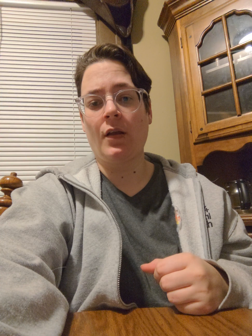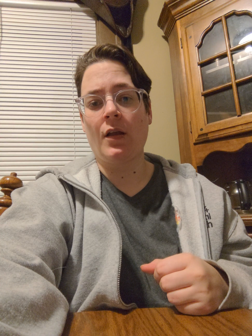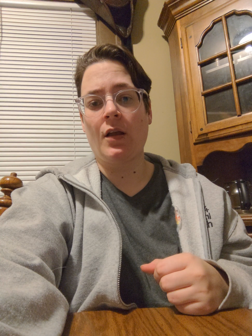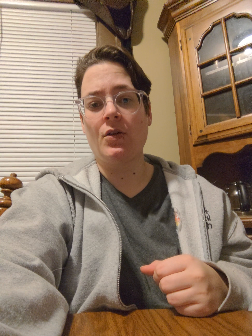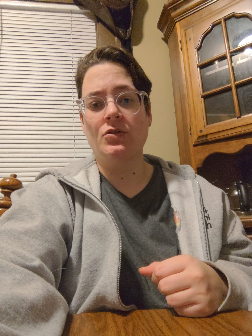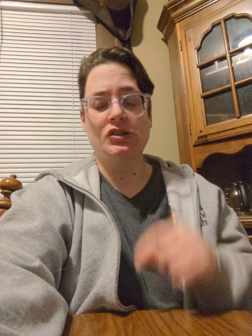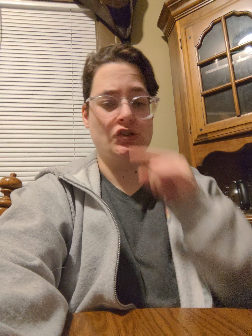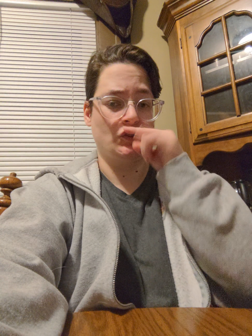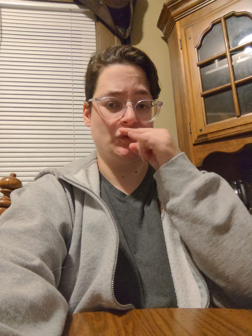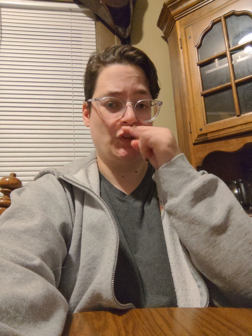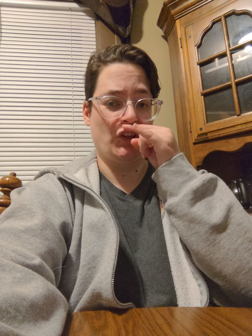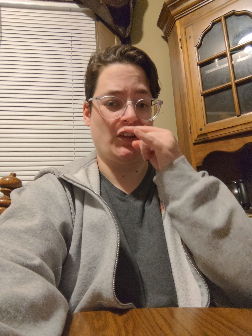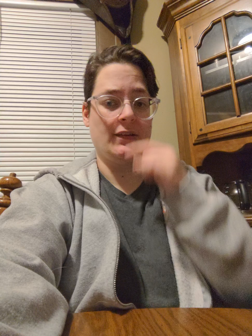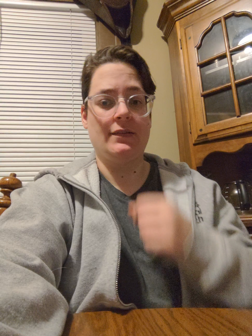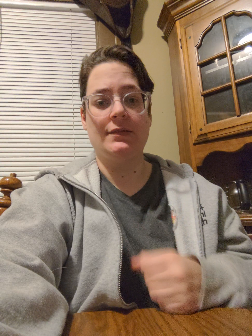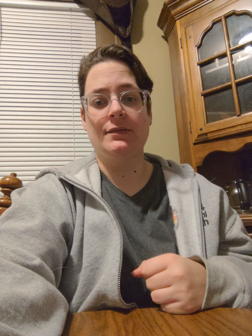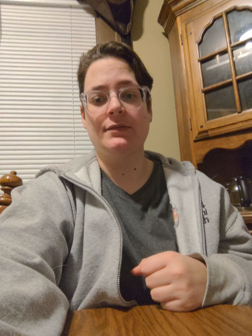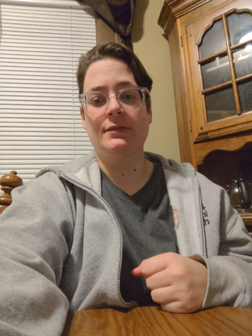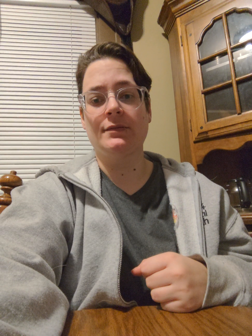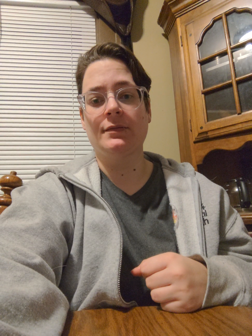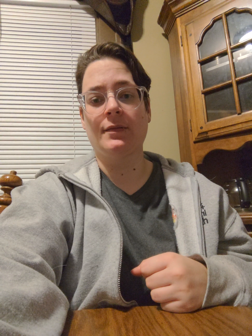child